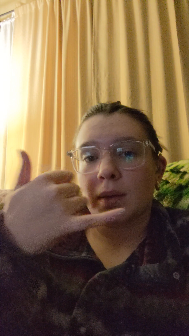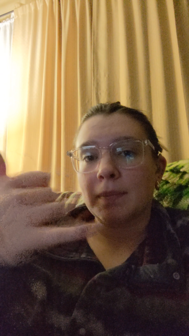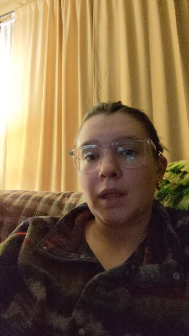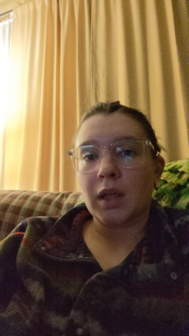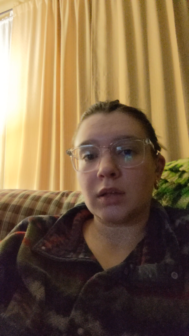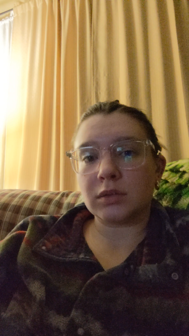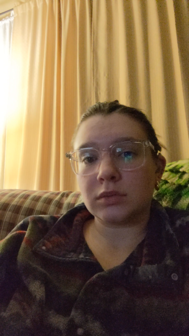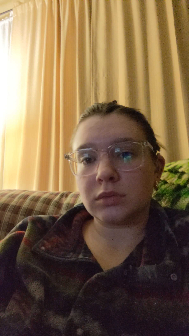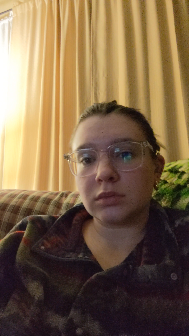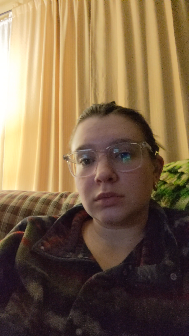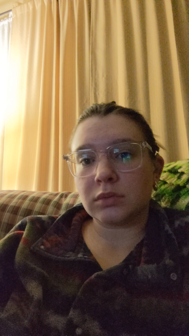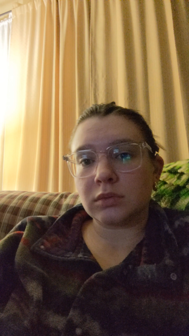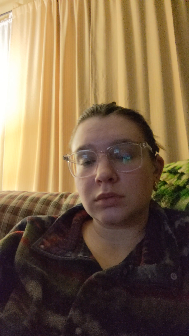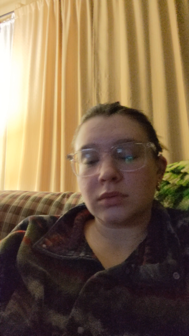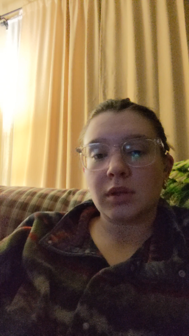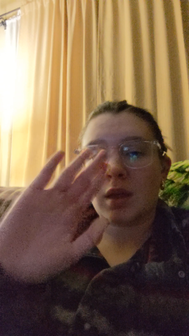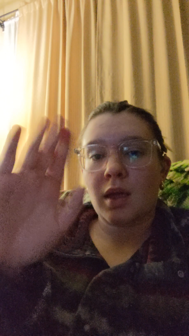hi